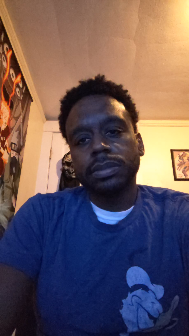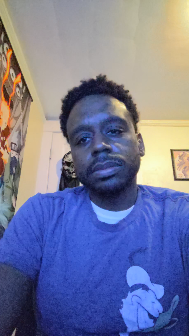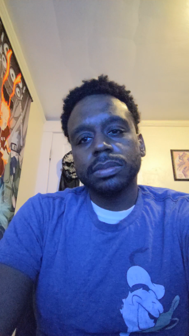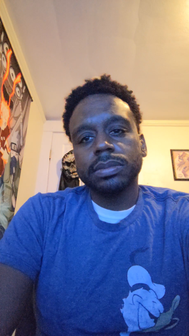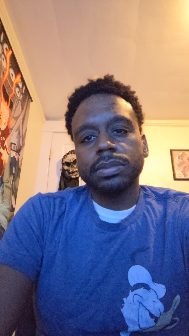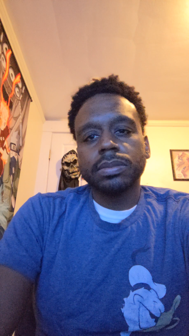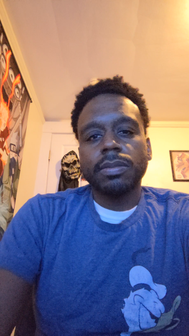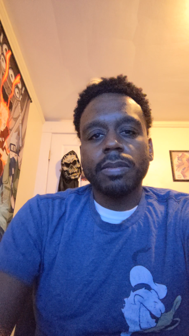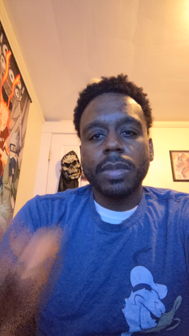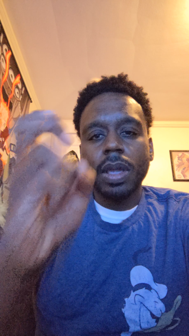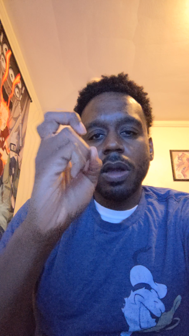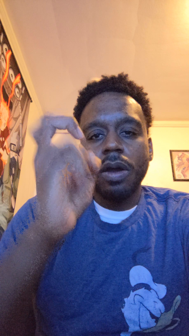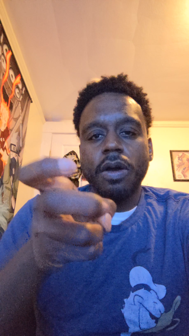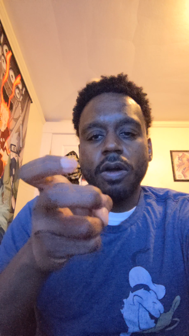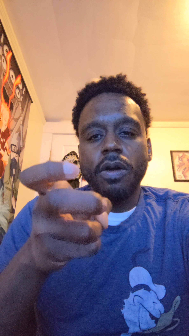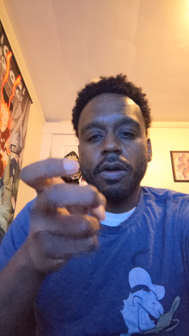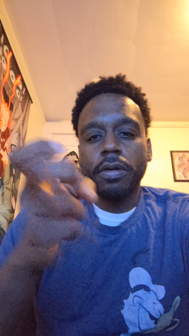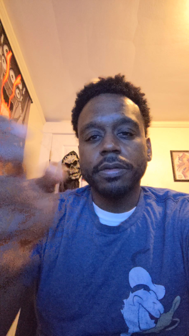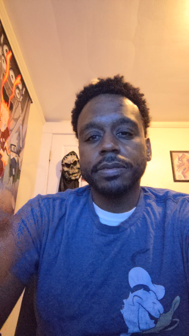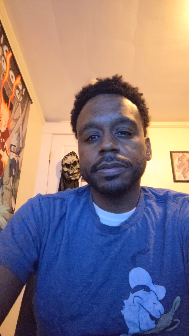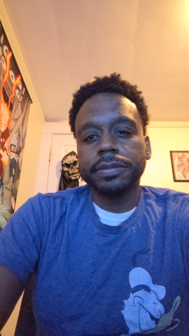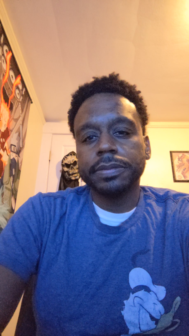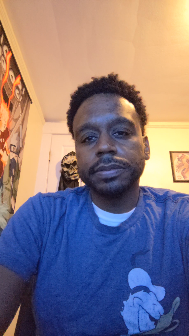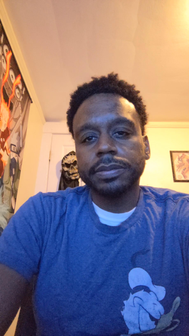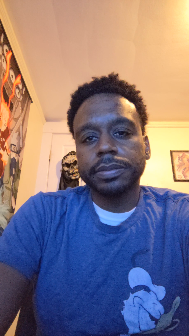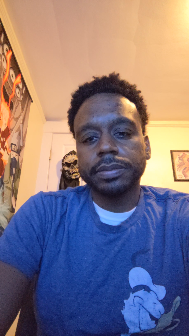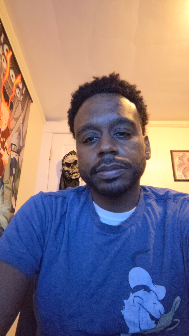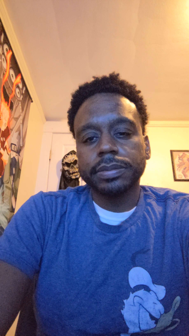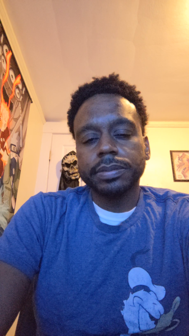hard